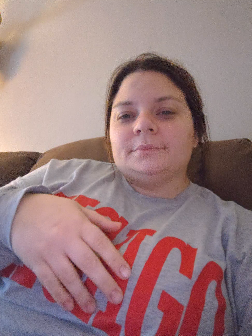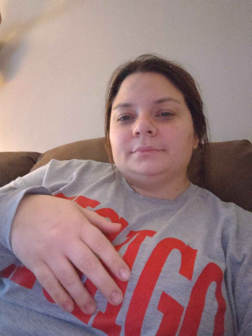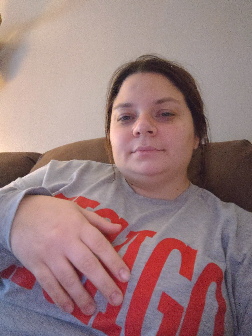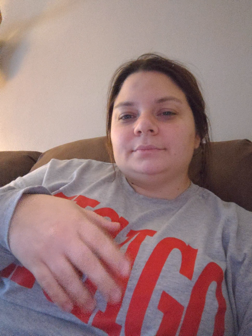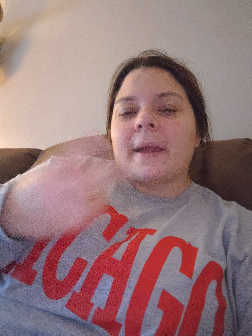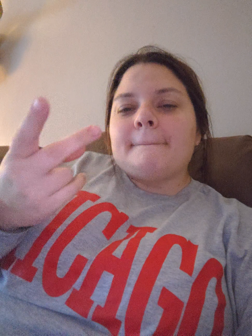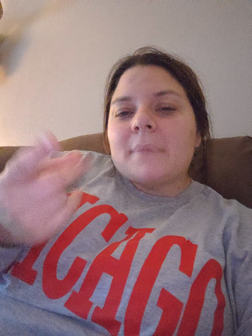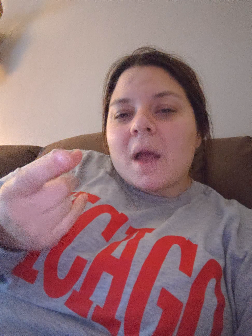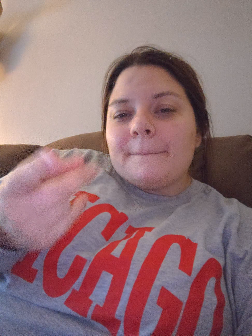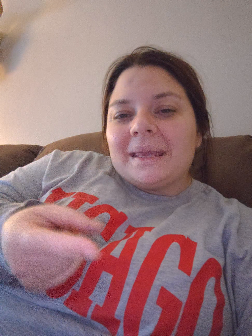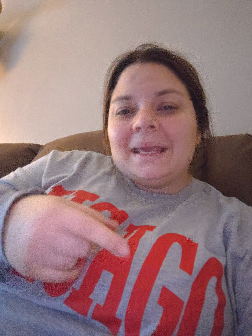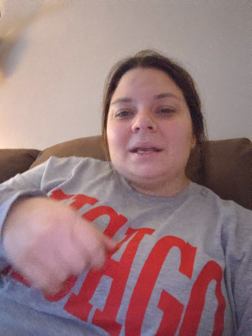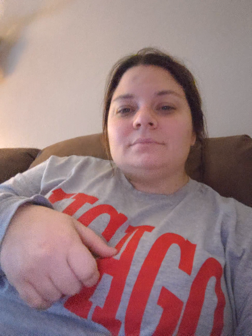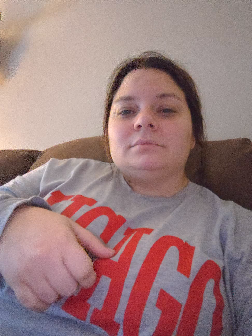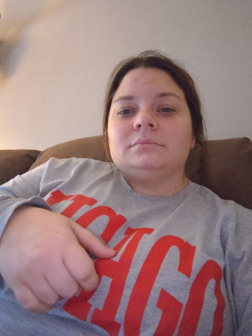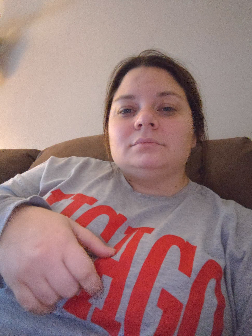puppy